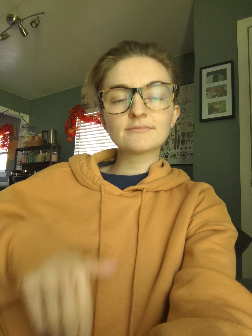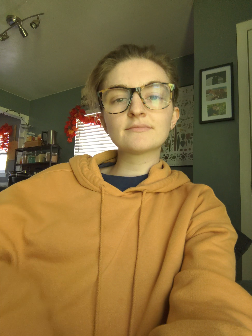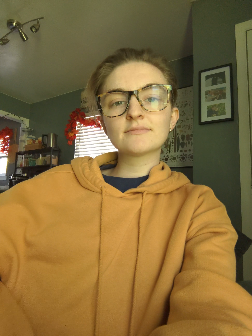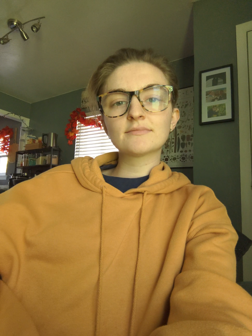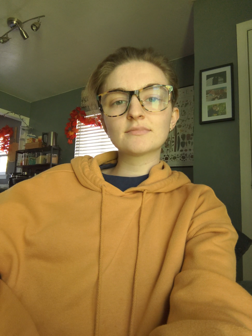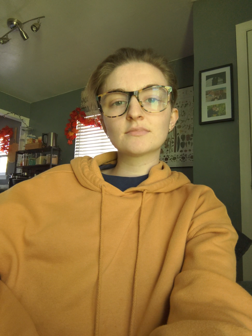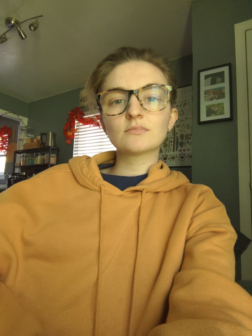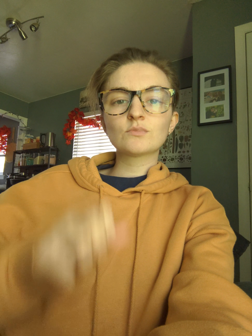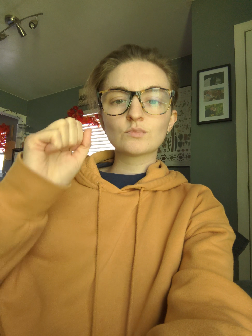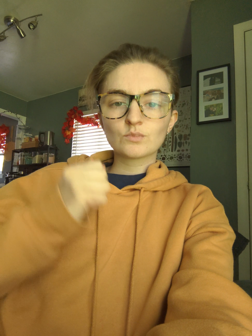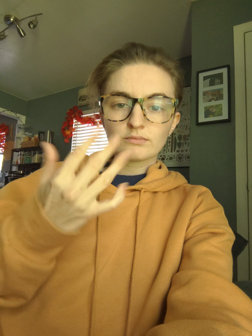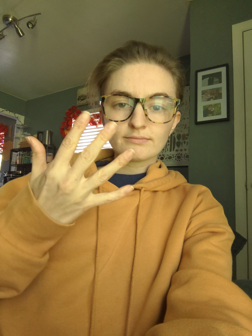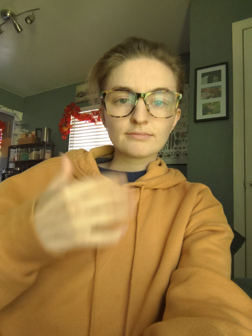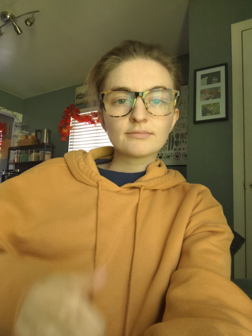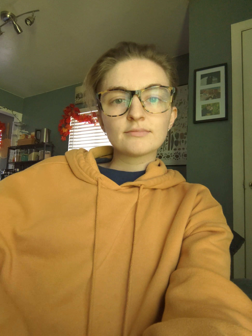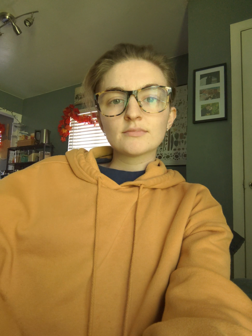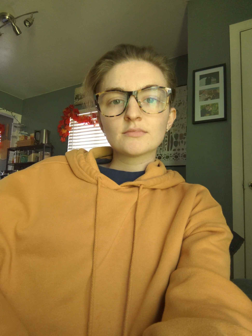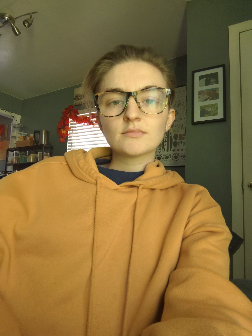gloves